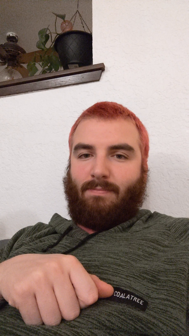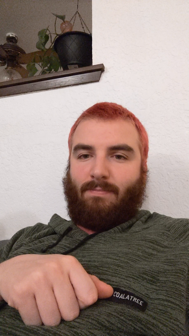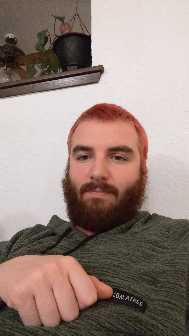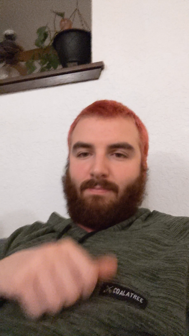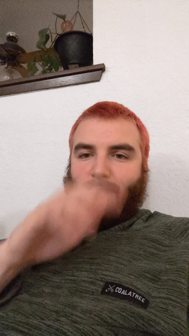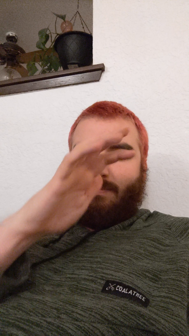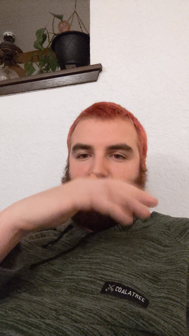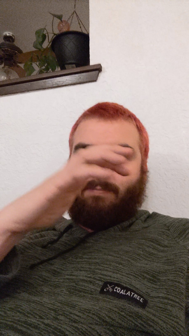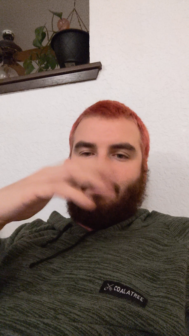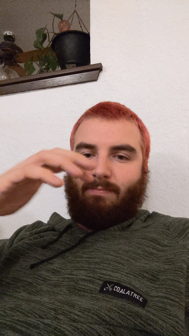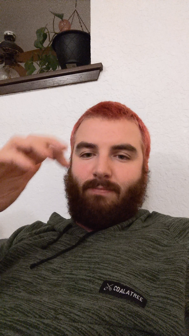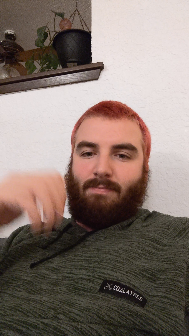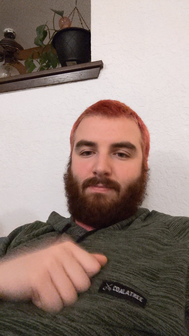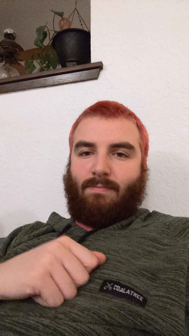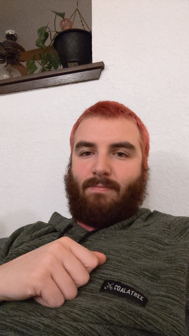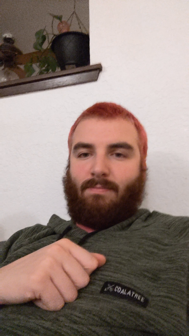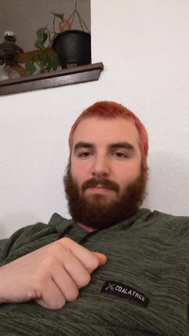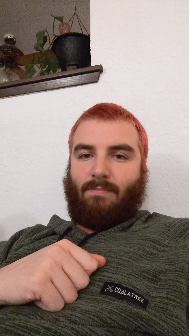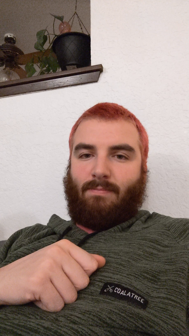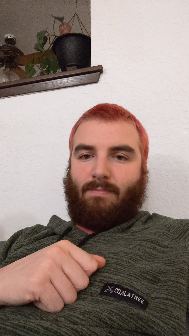grapes